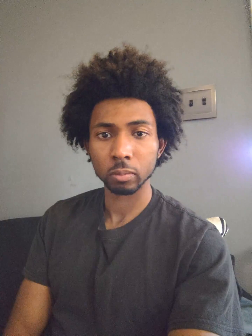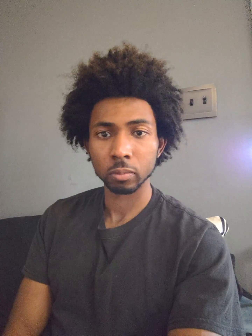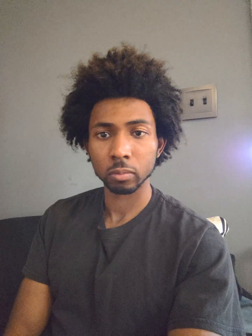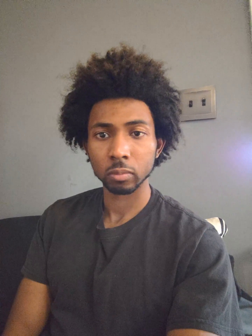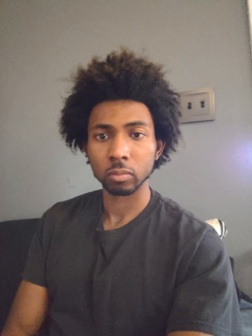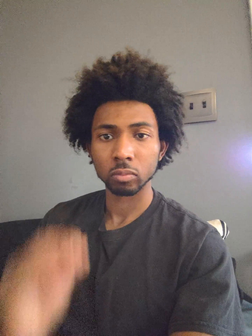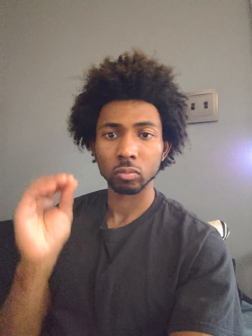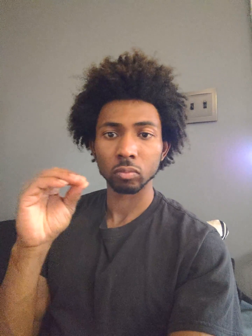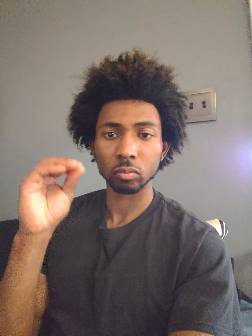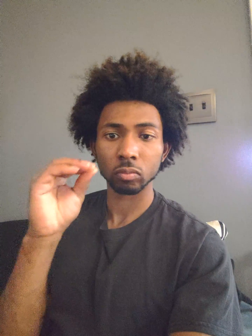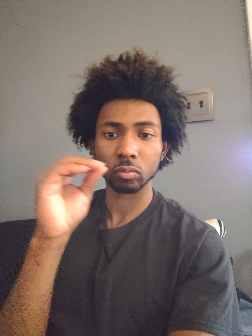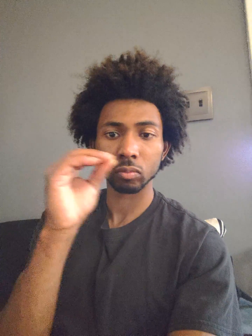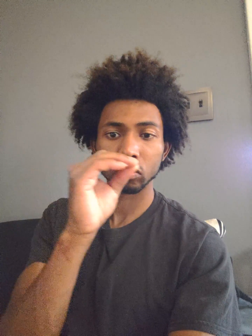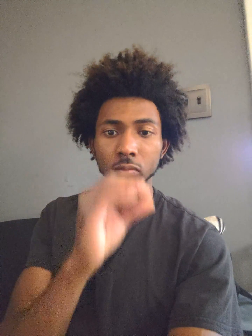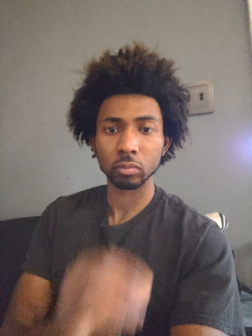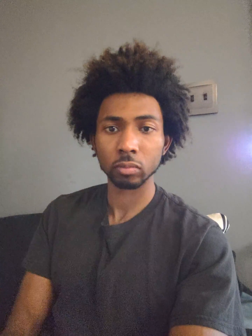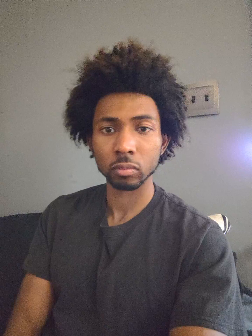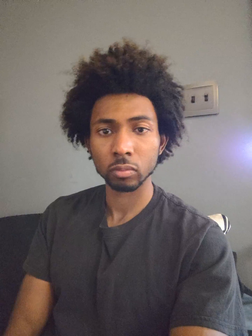dinosaur